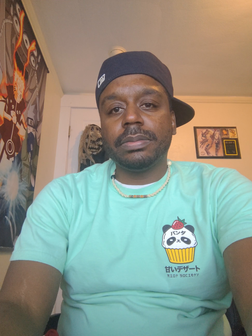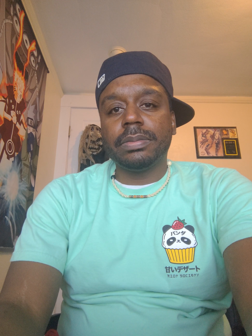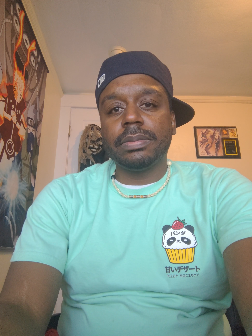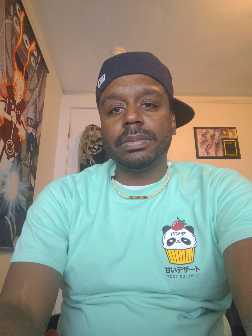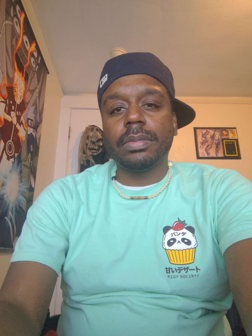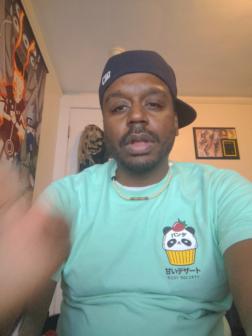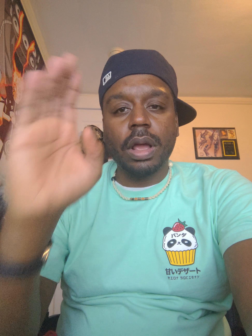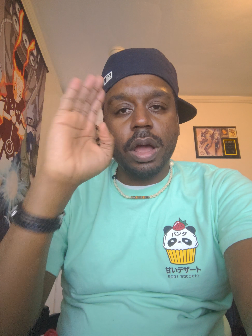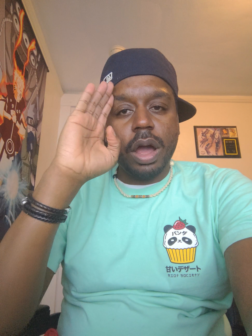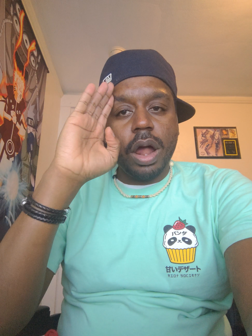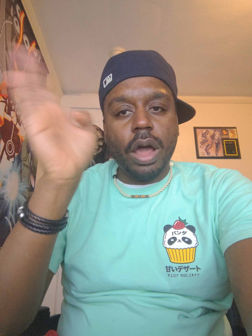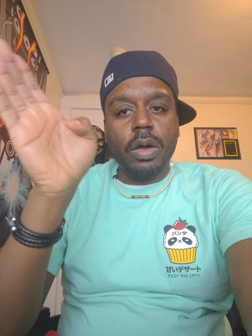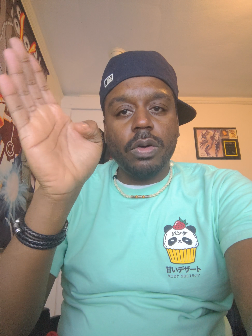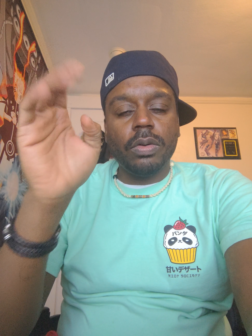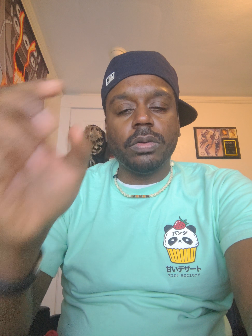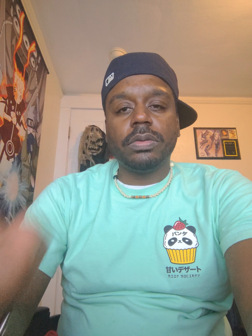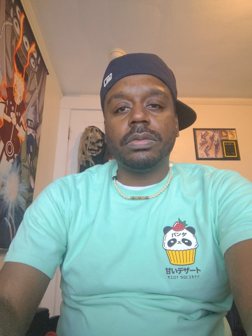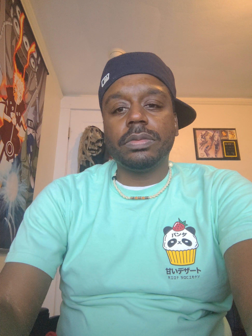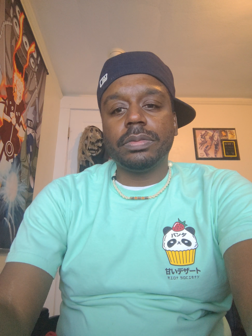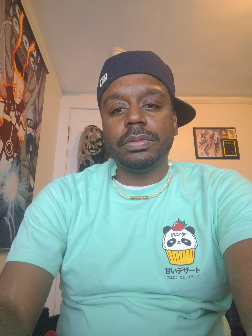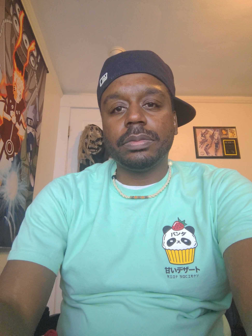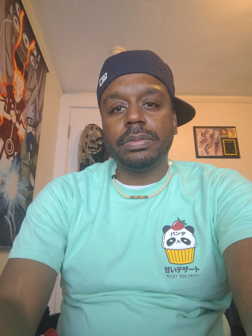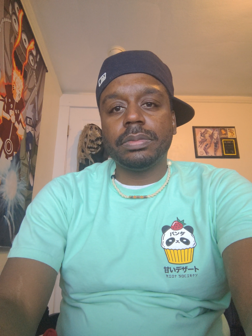hello